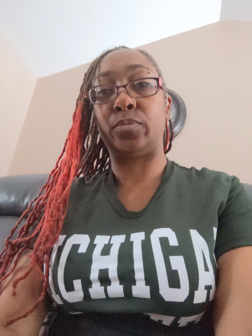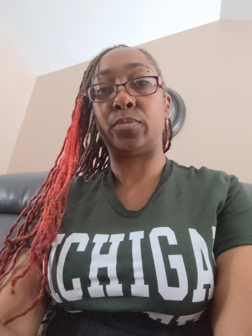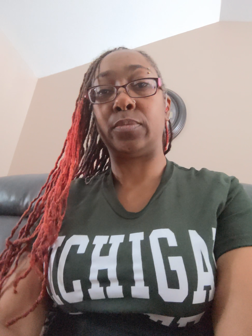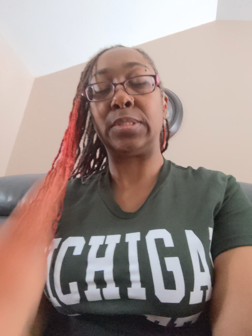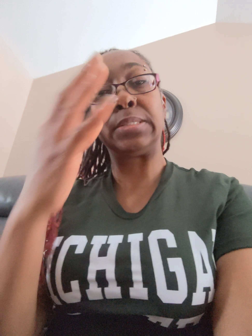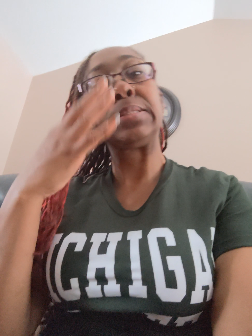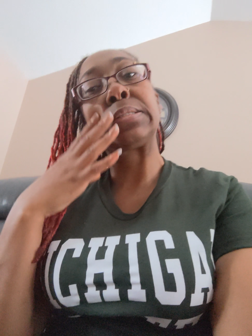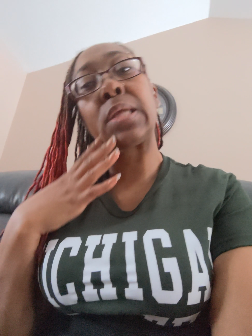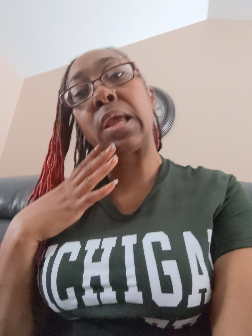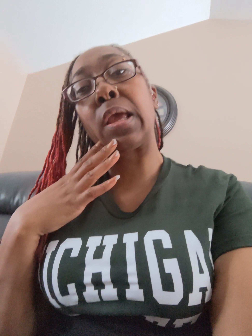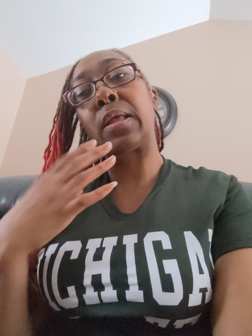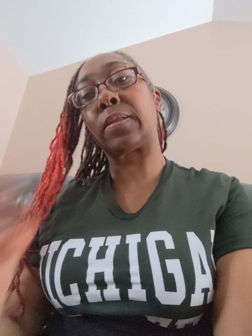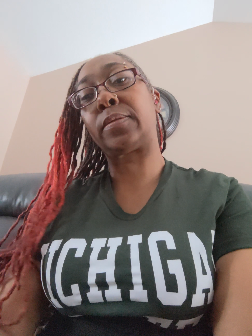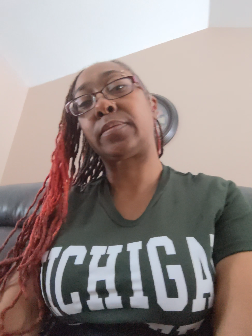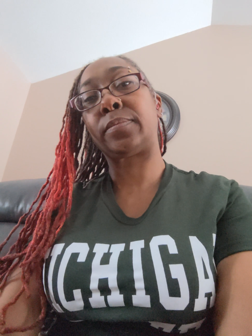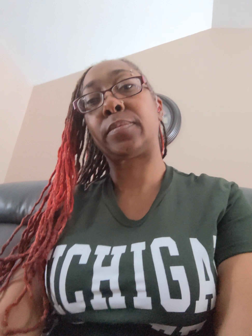sad